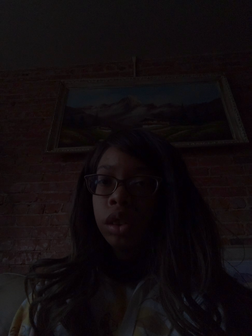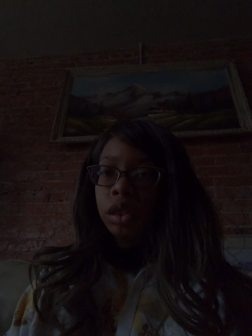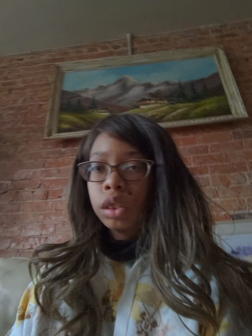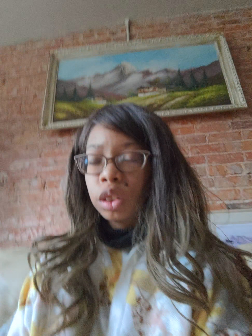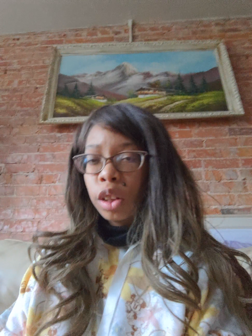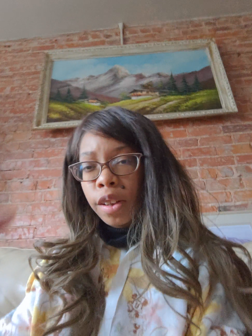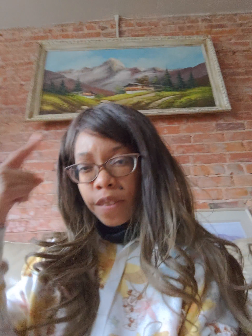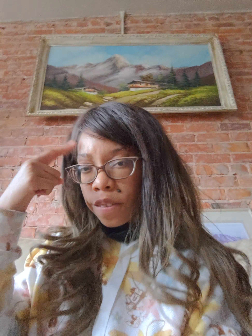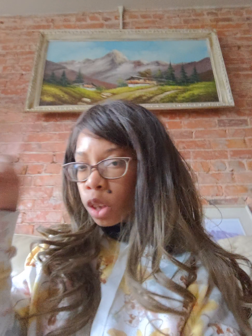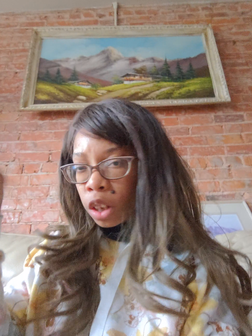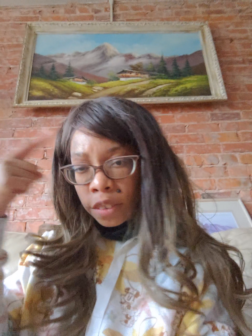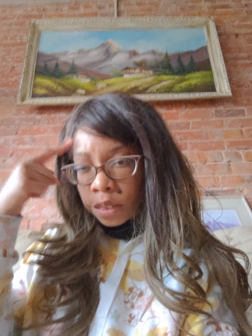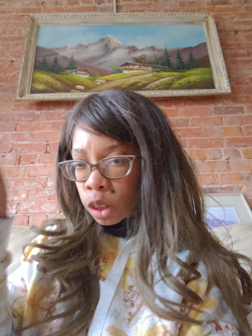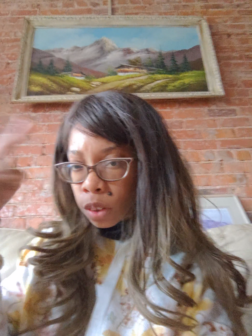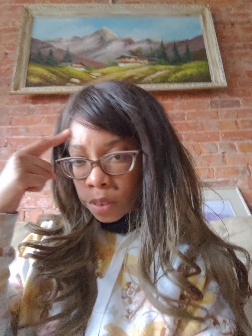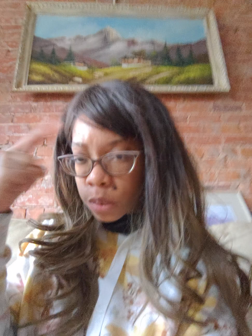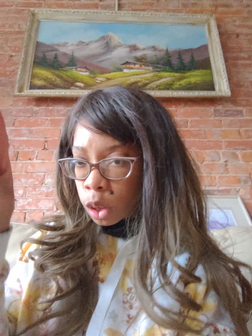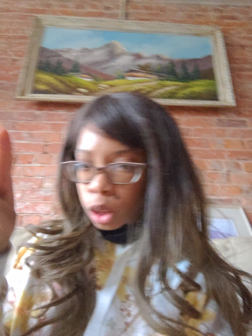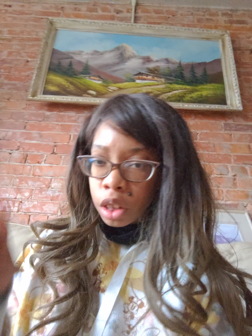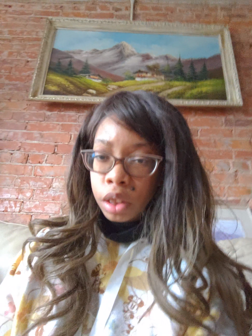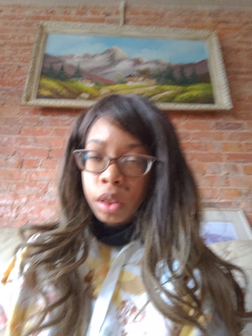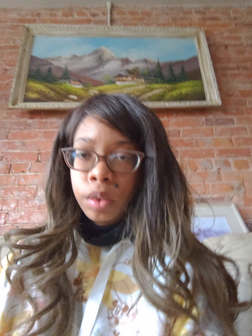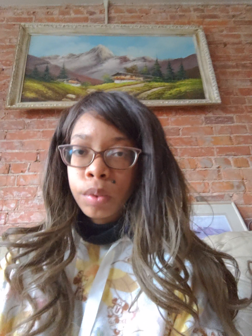for